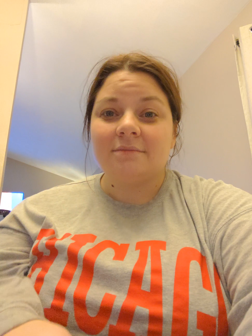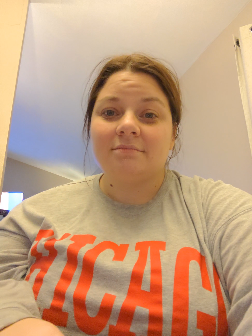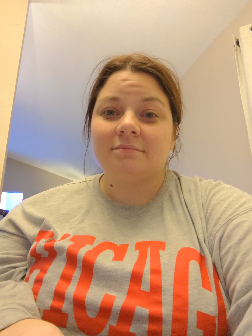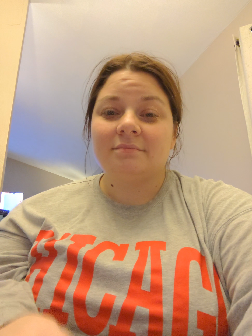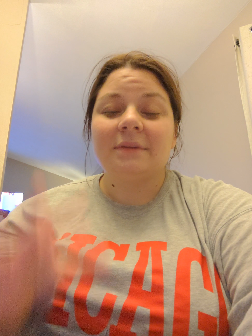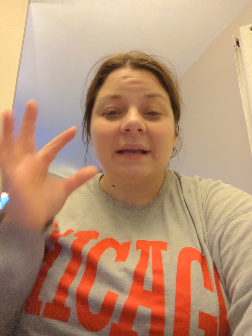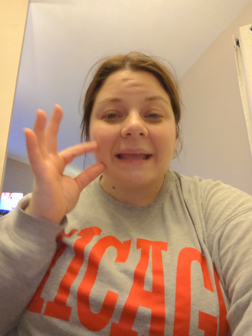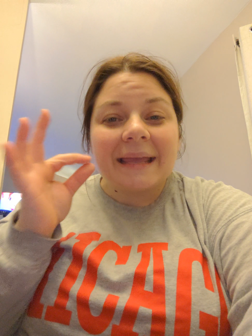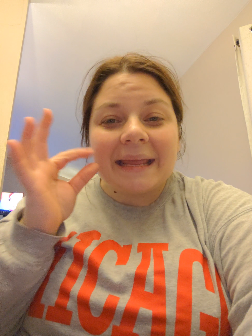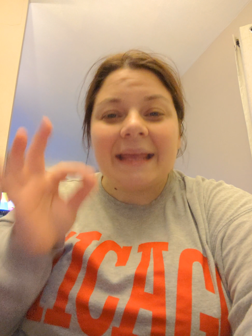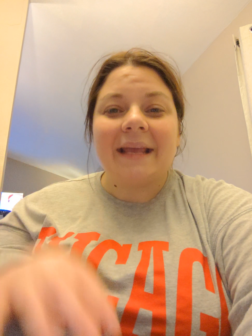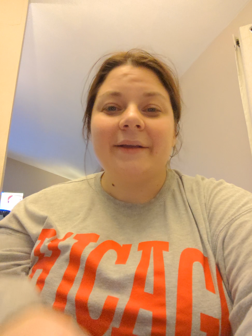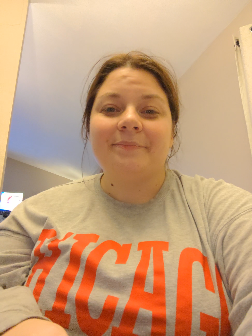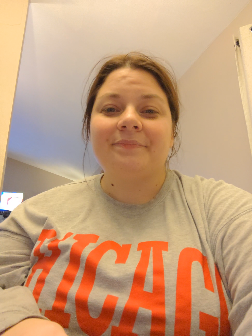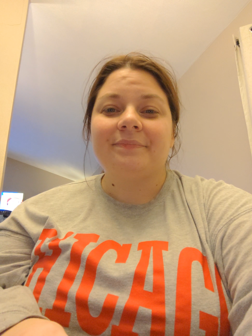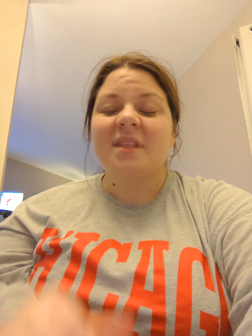kitty